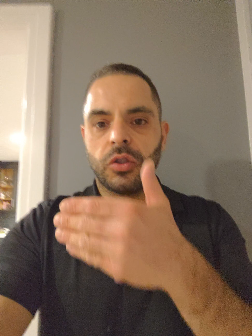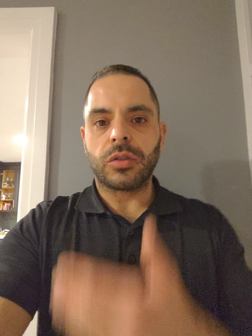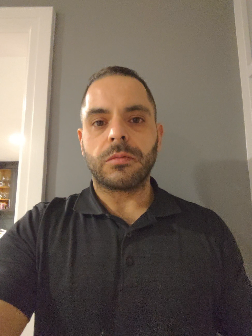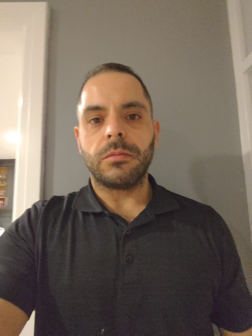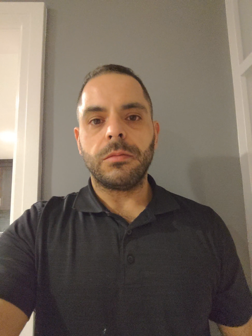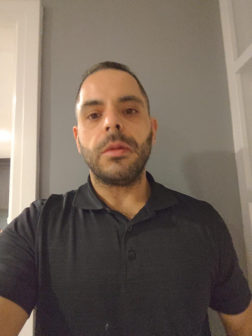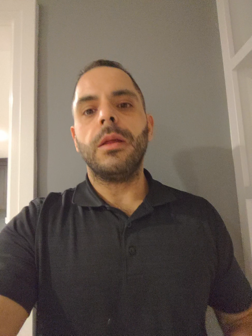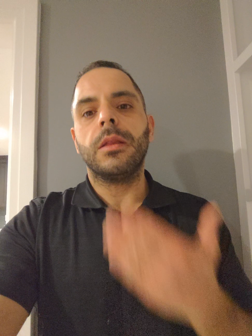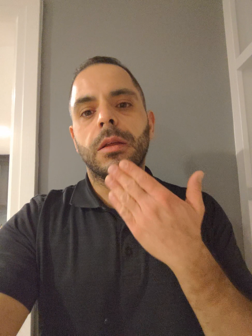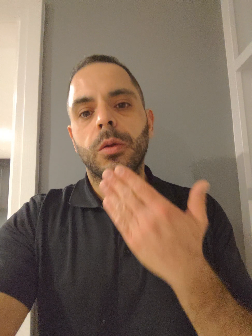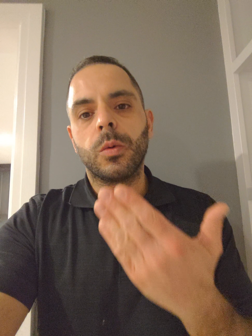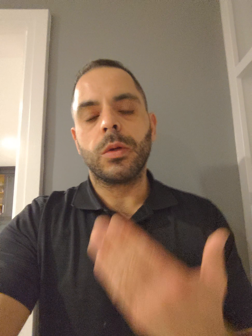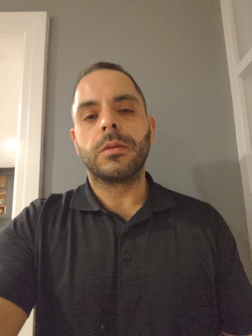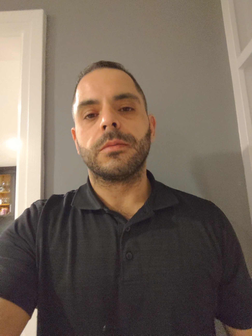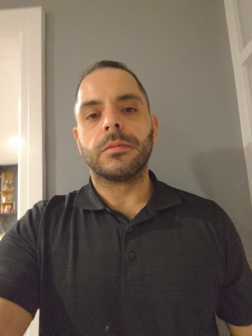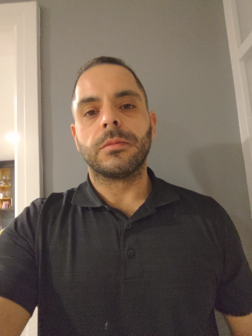thank you